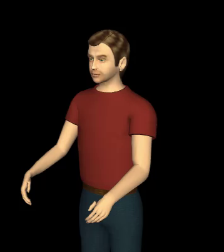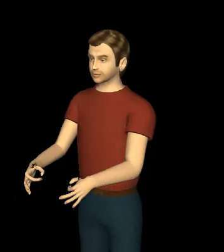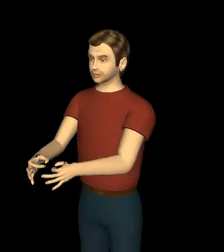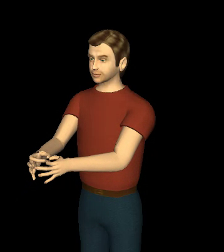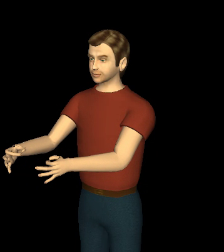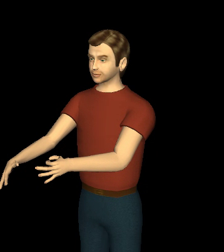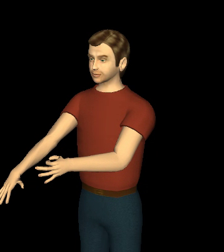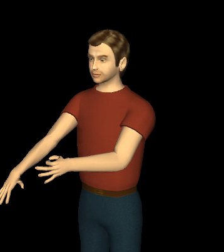نتائج